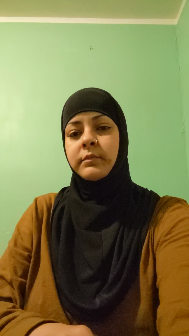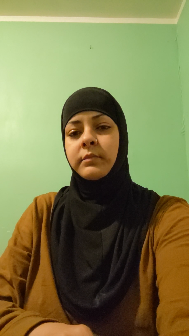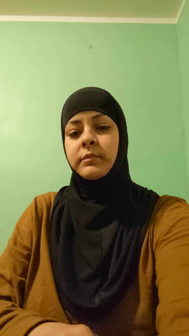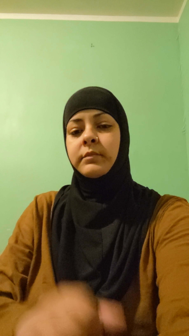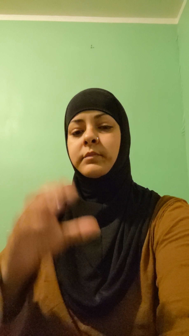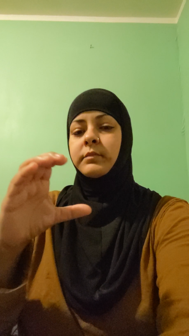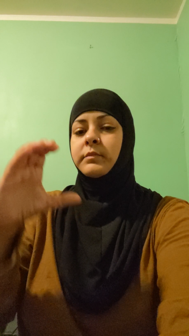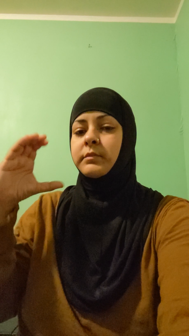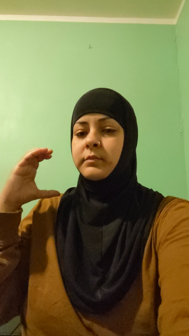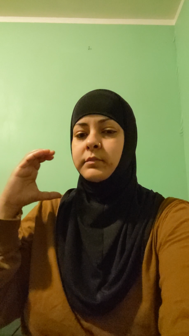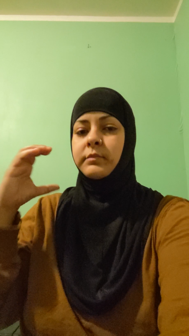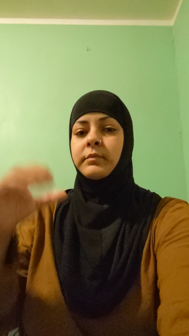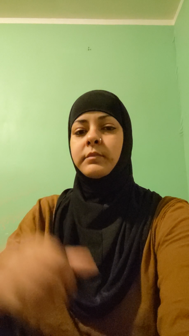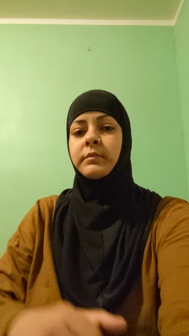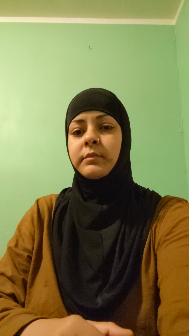bus